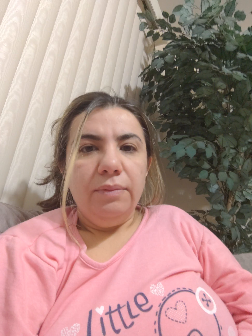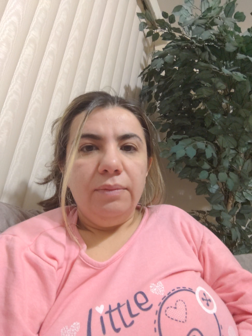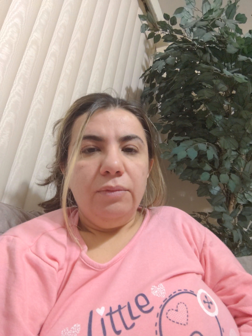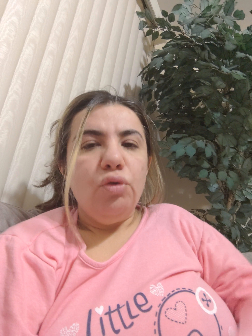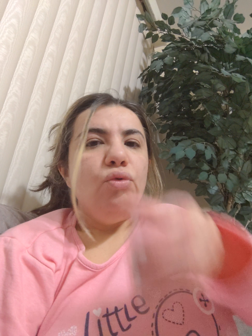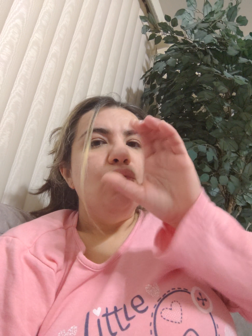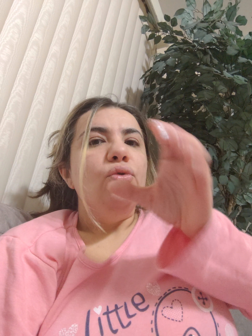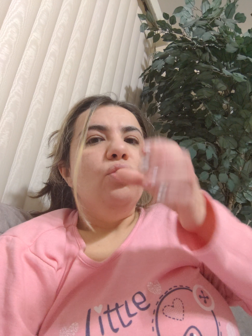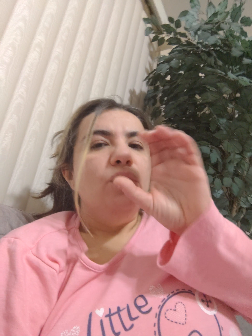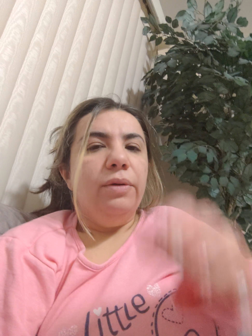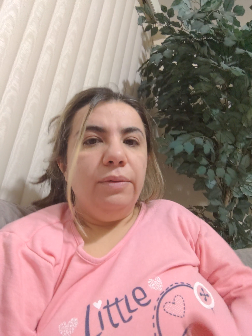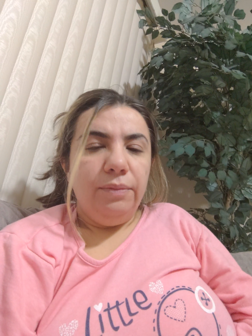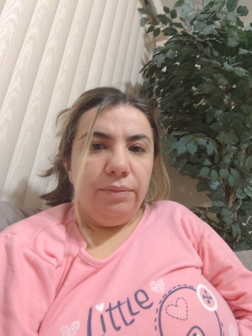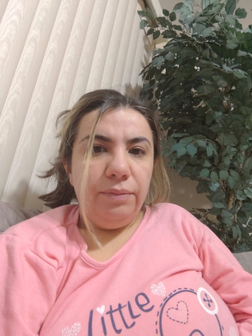drink